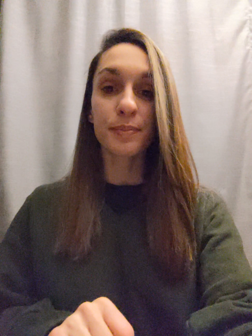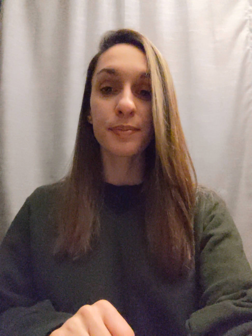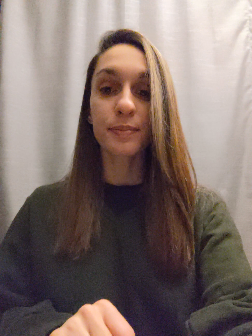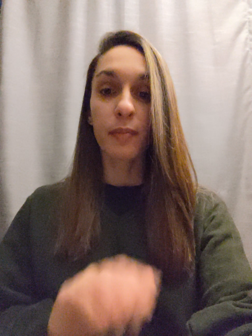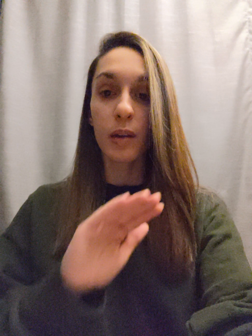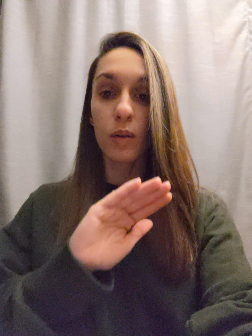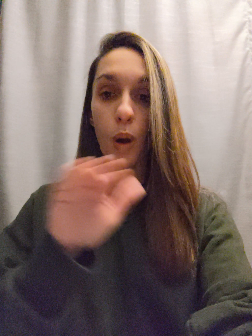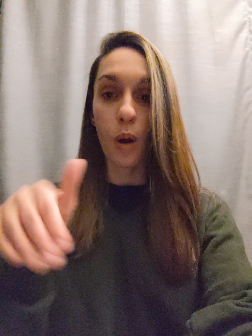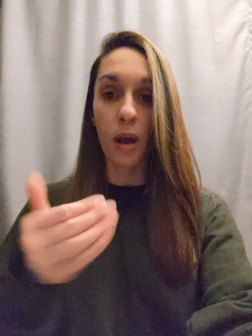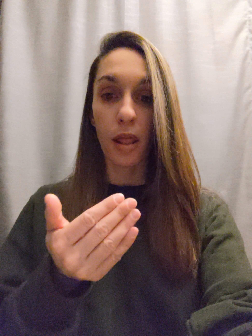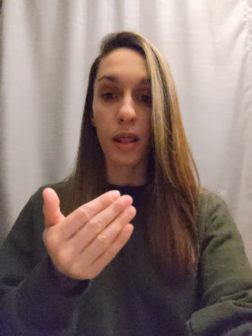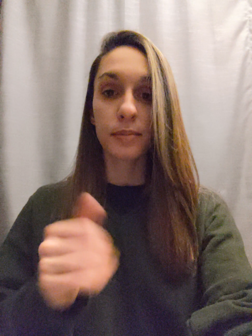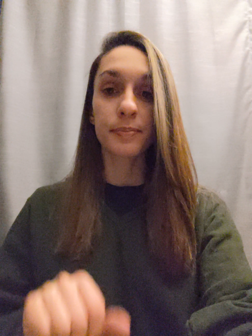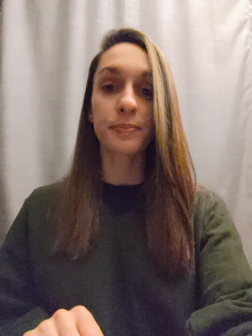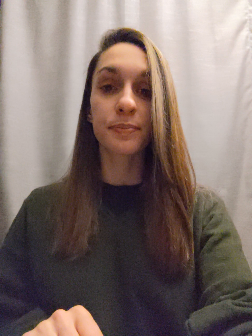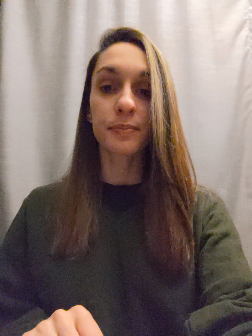all